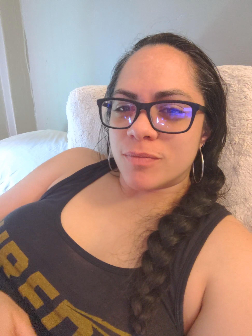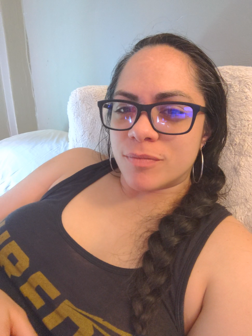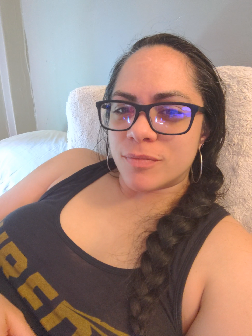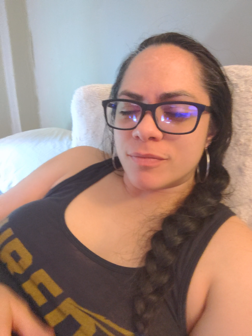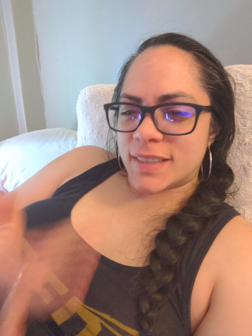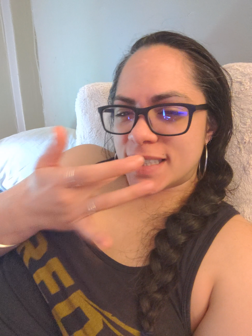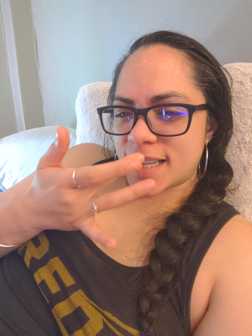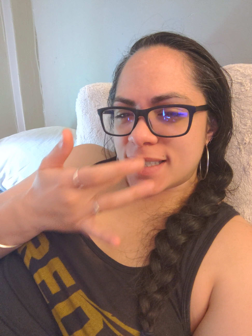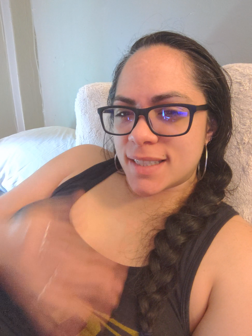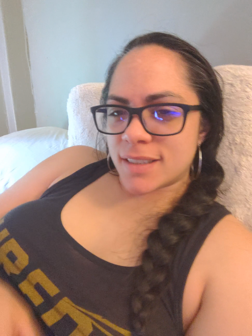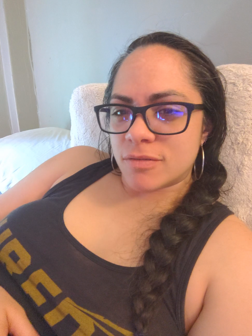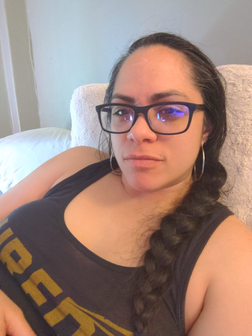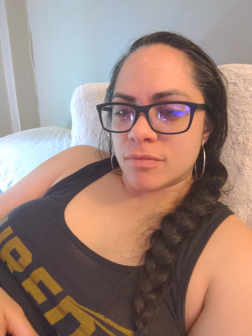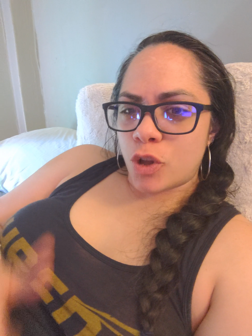taste